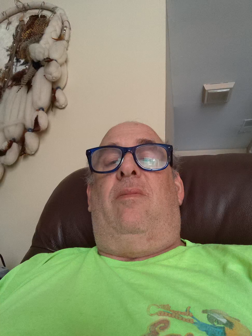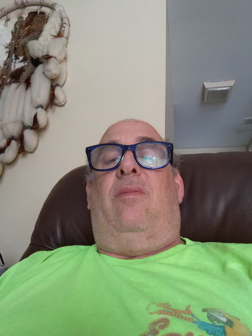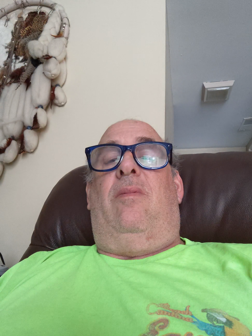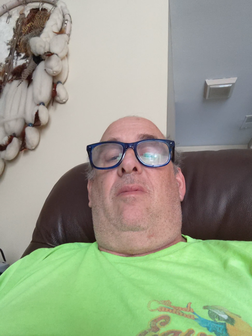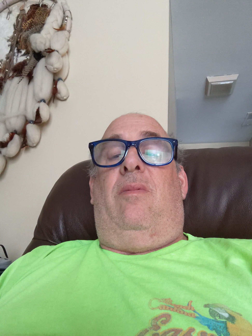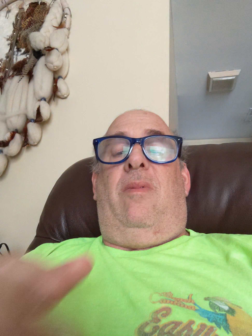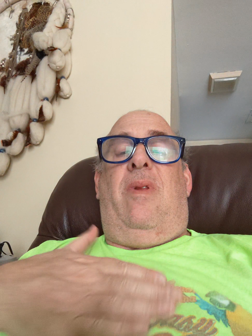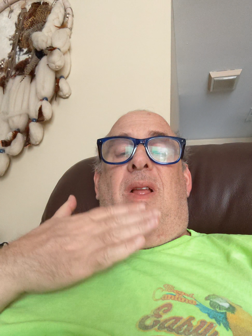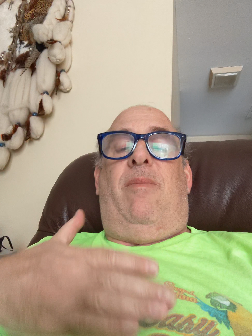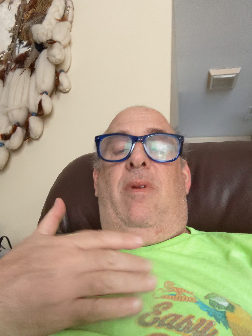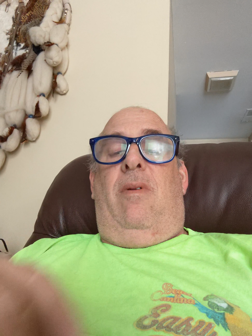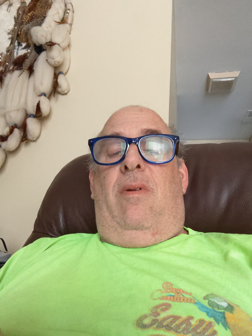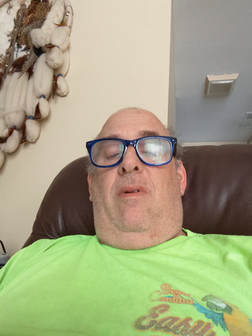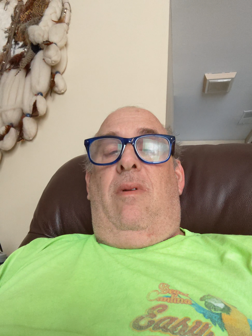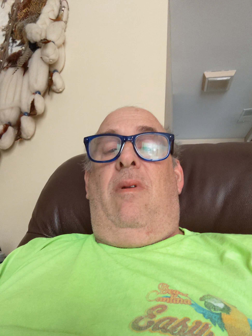happy